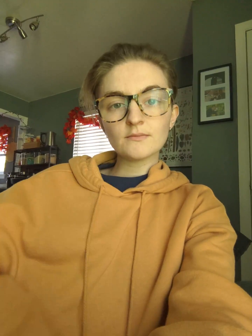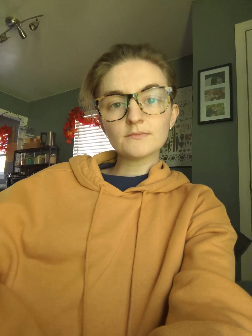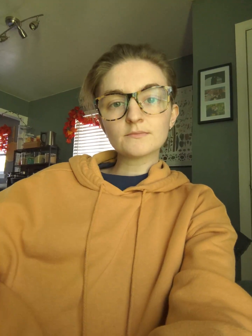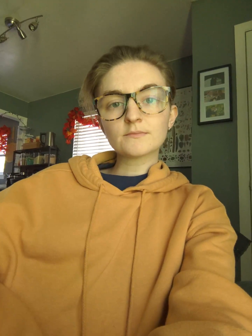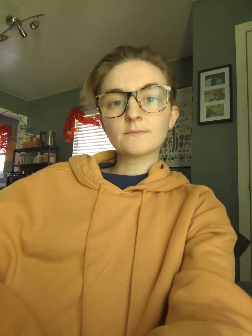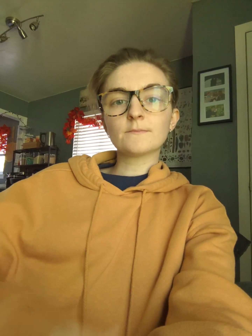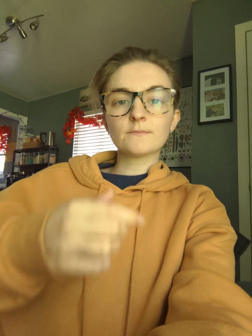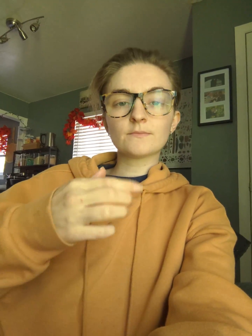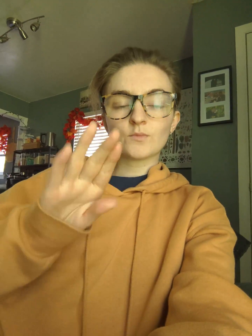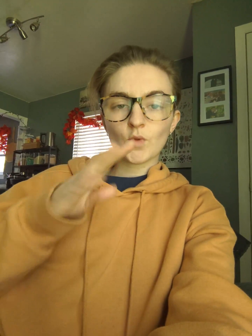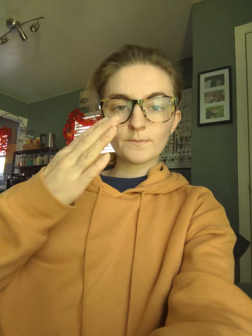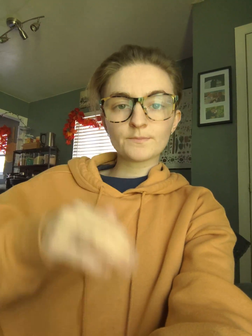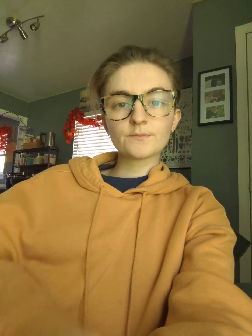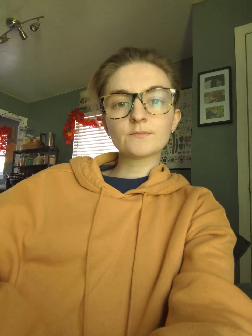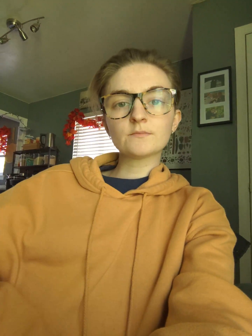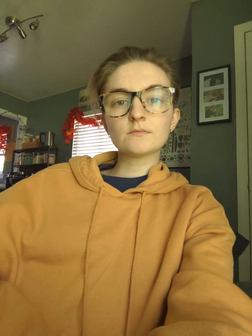door